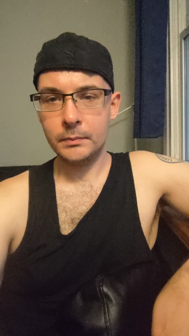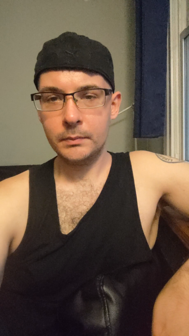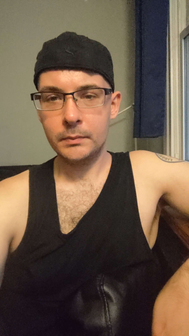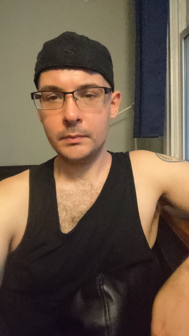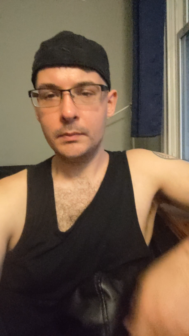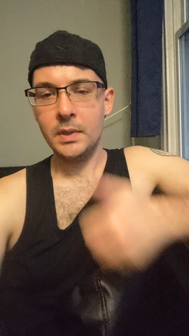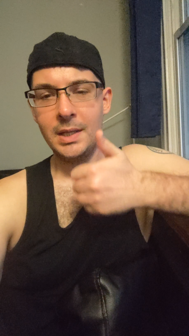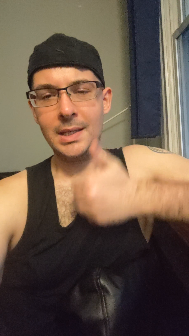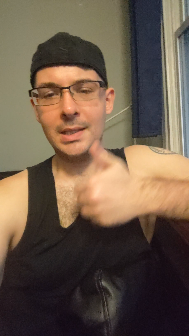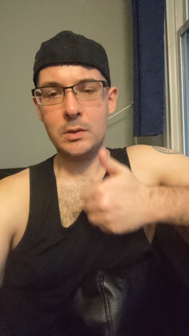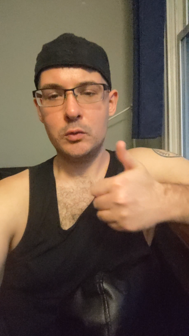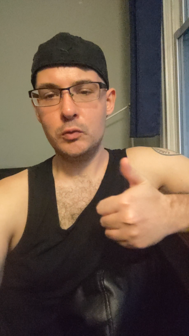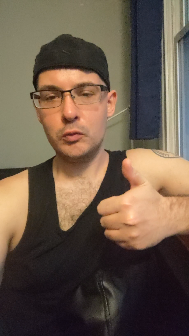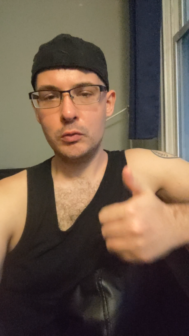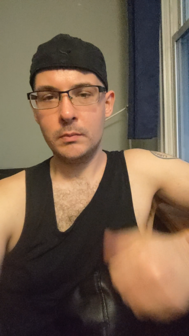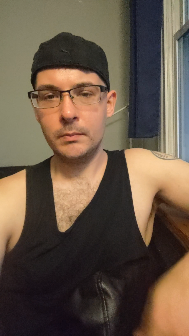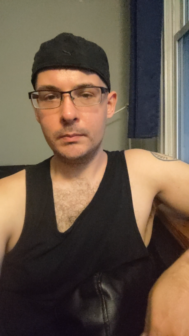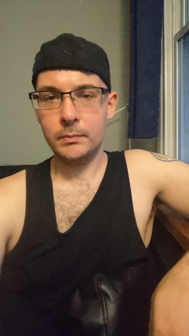each